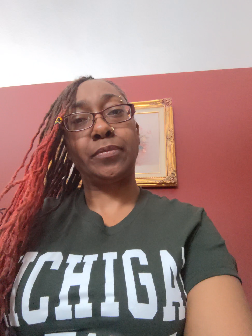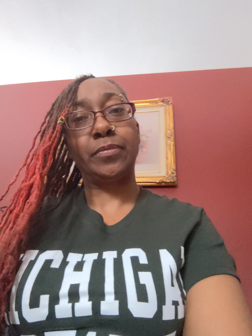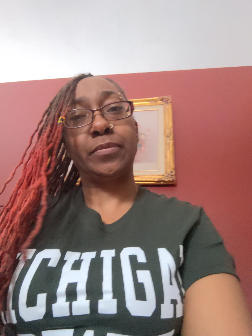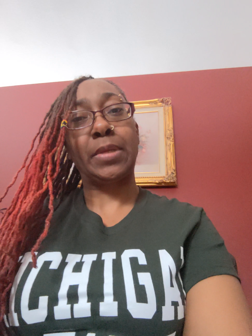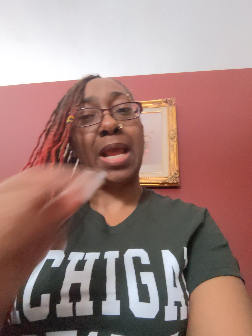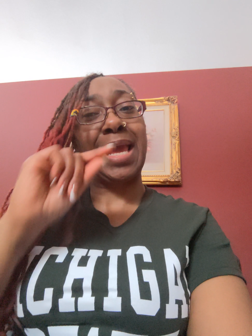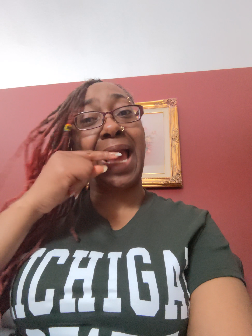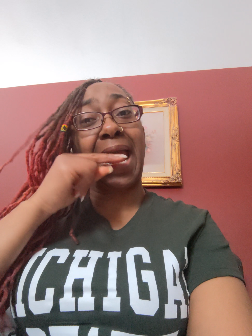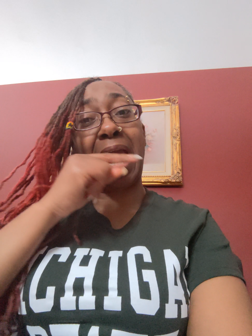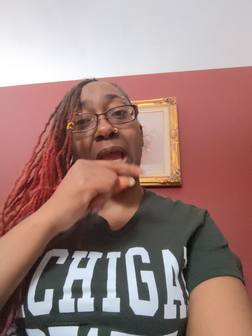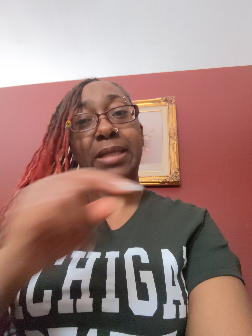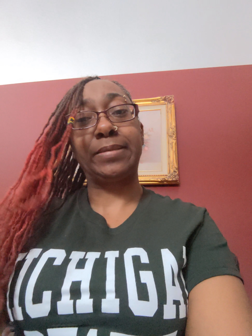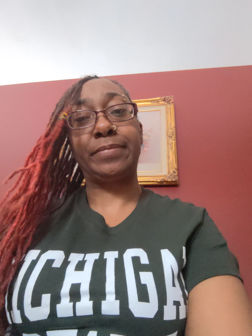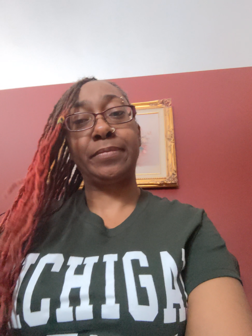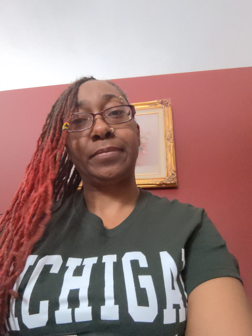carrot